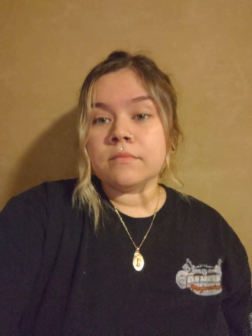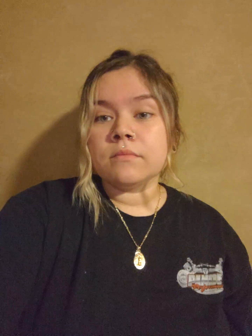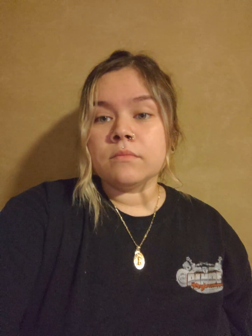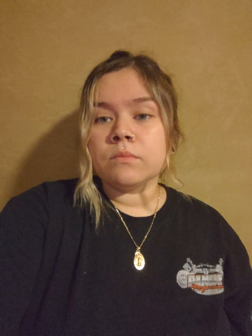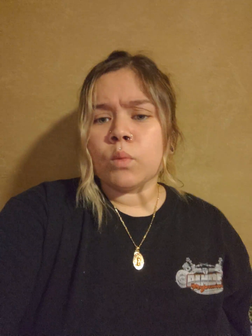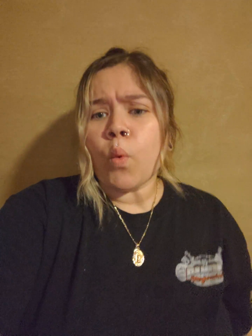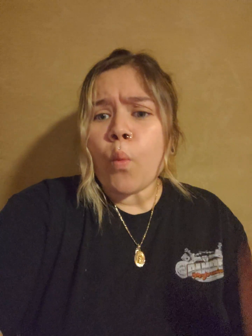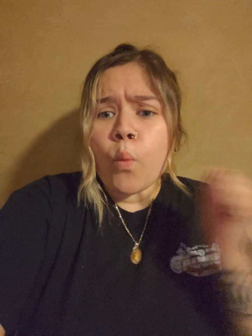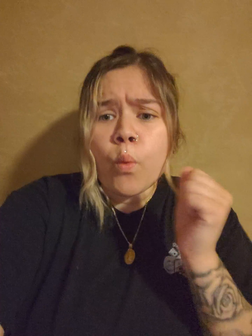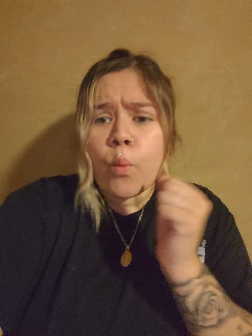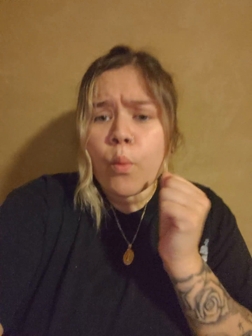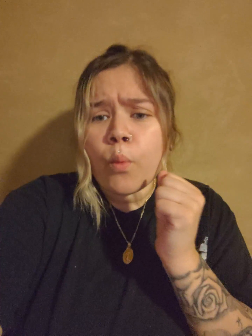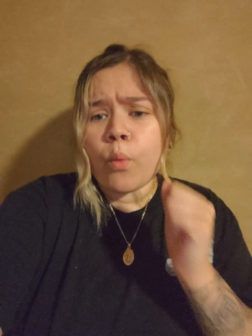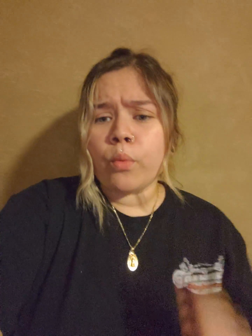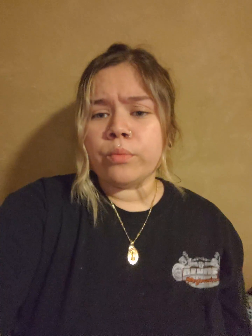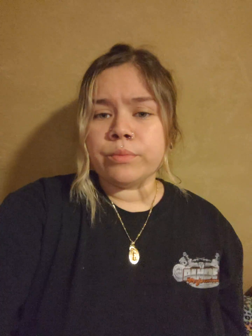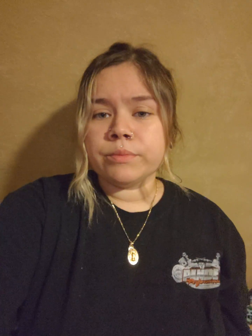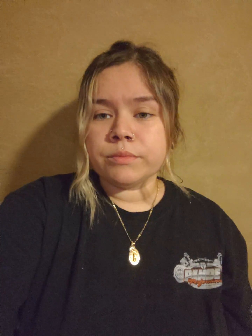cold